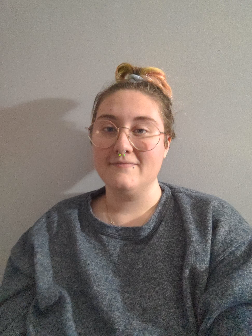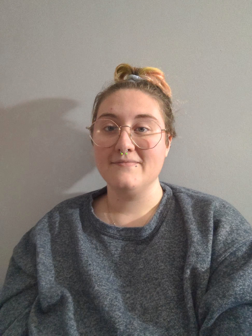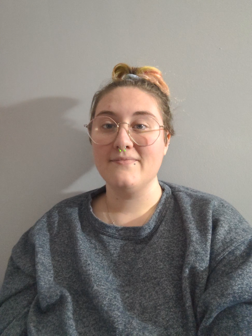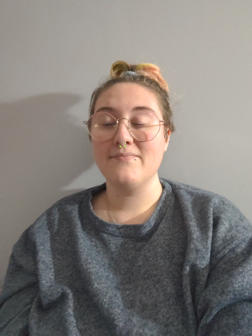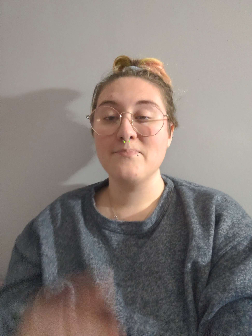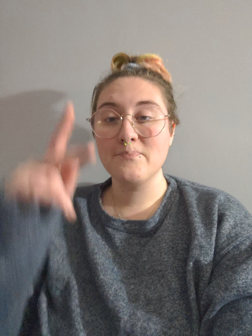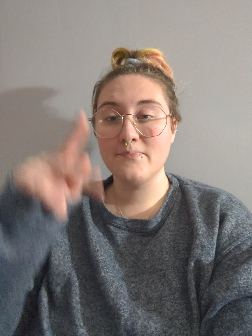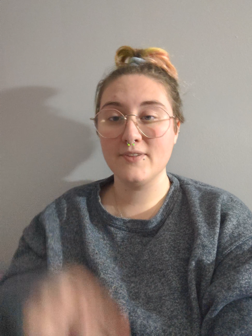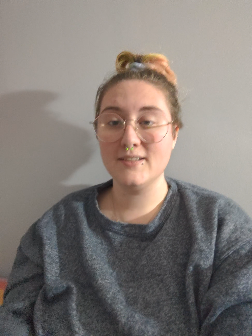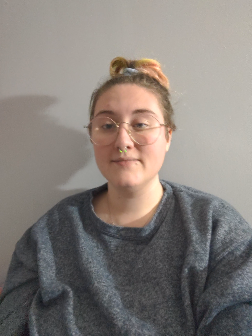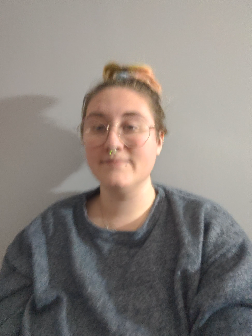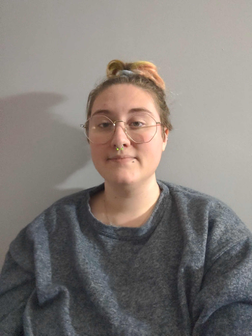person